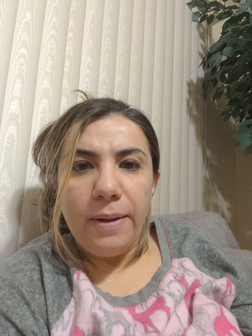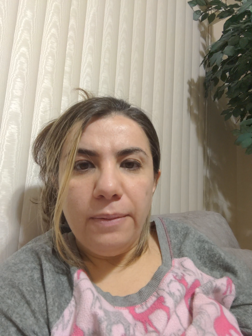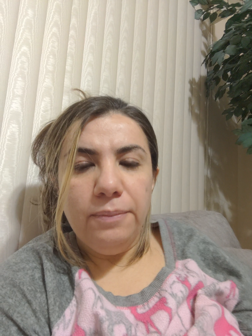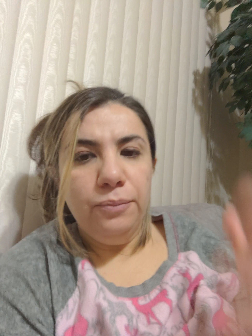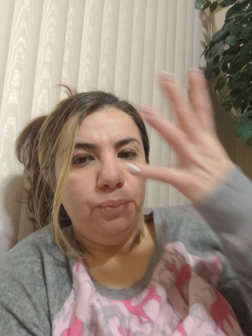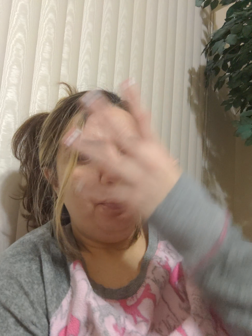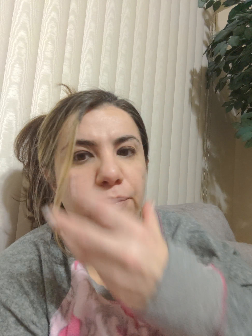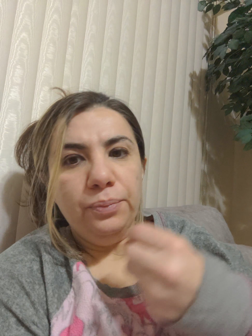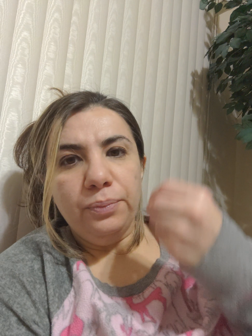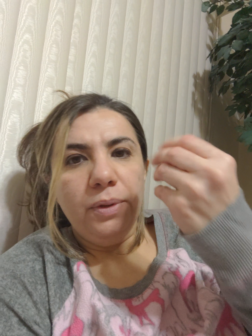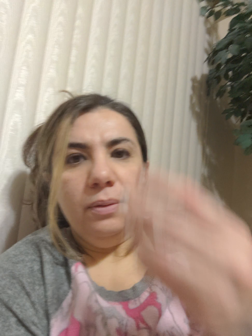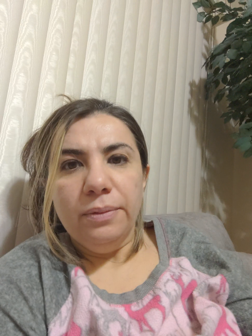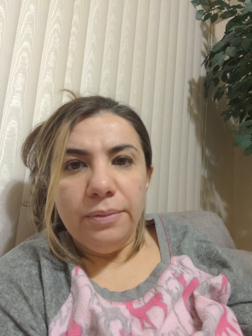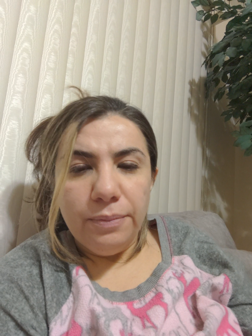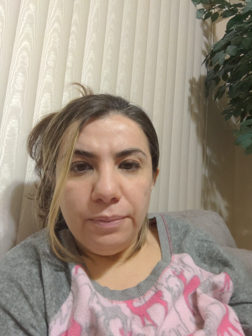pretty